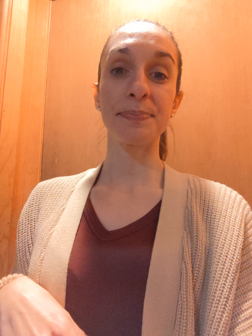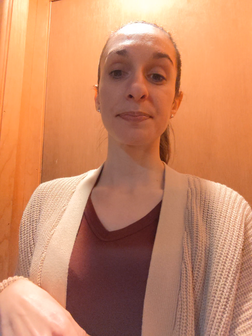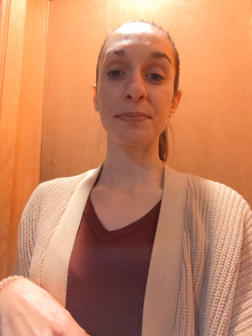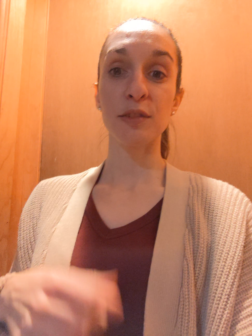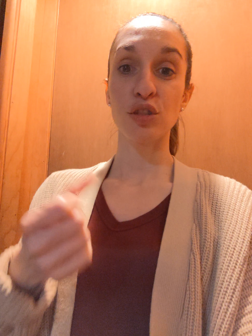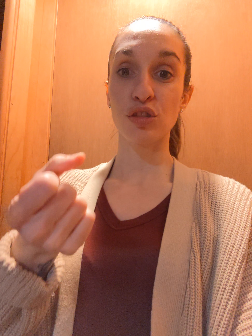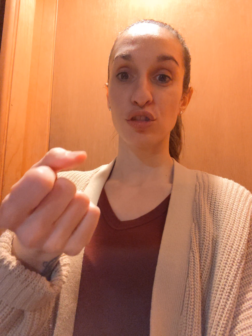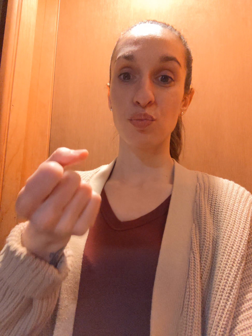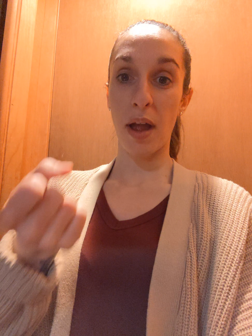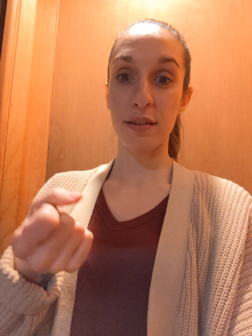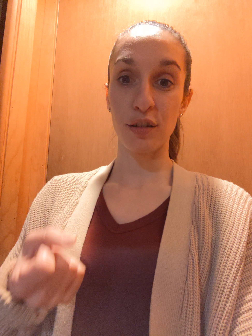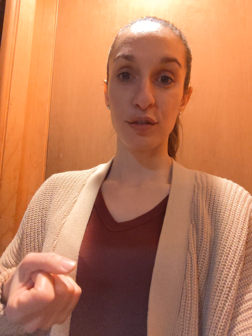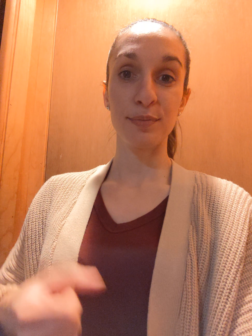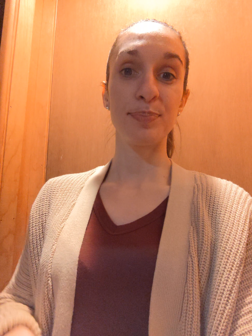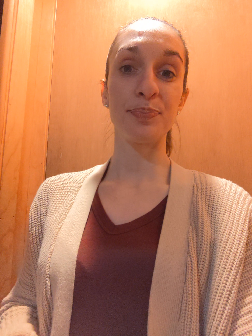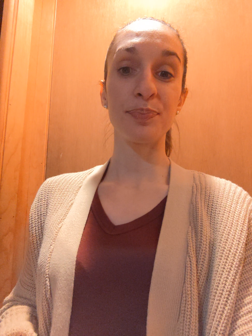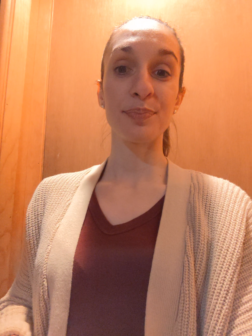drawer